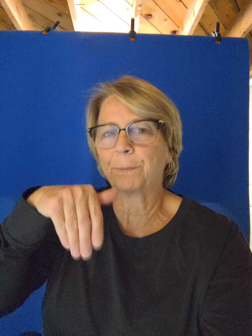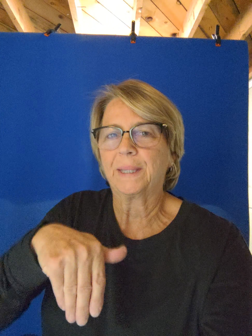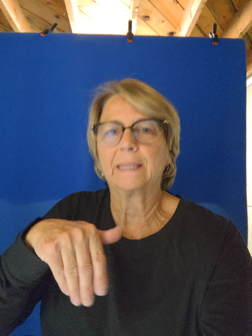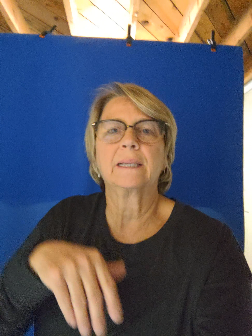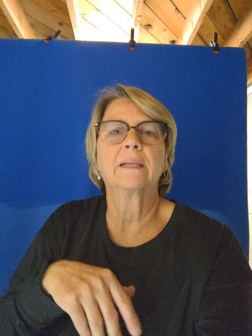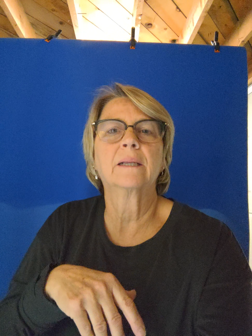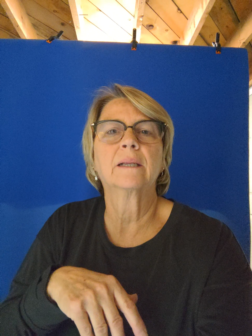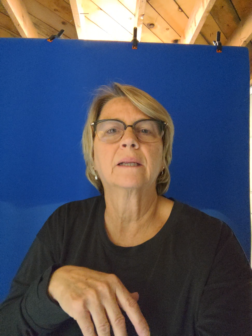puppy